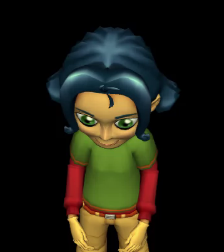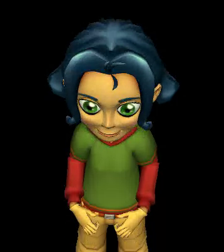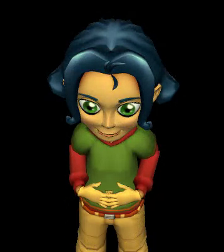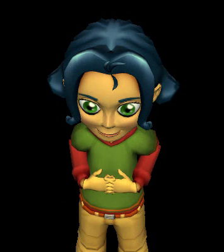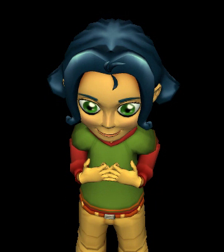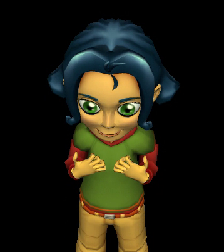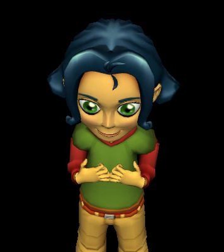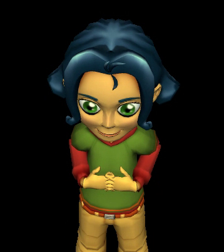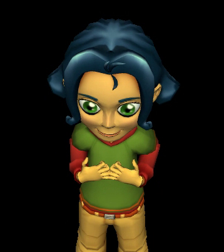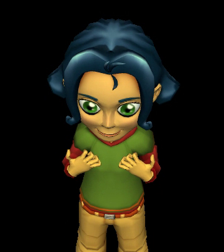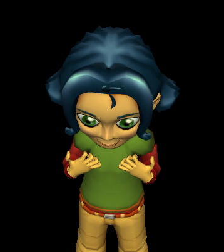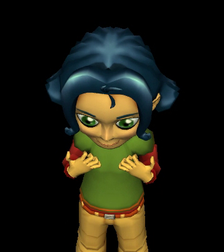غضب